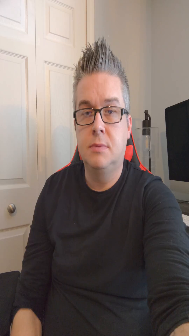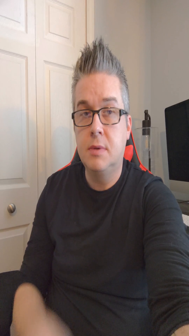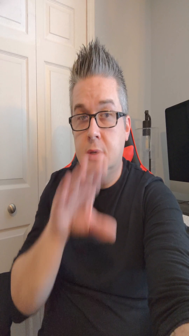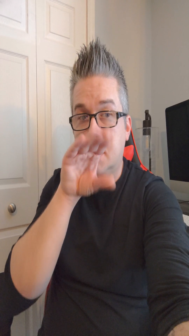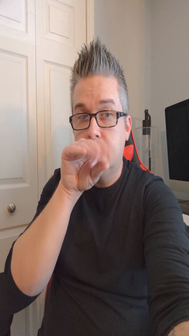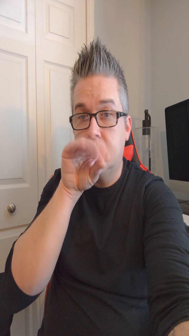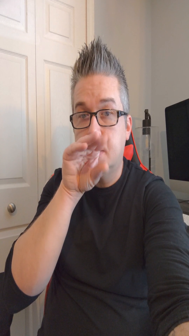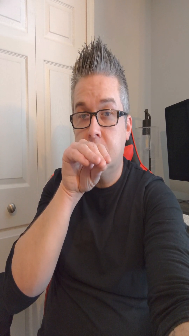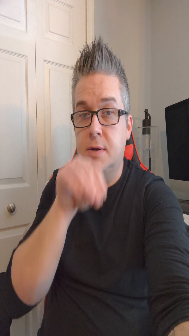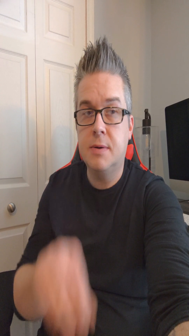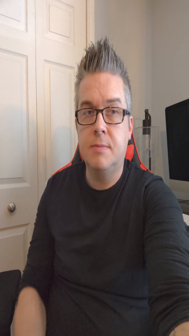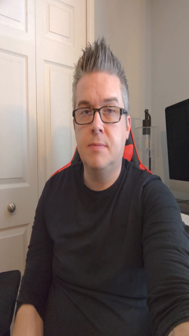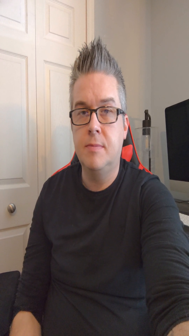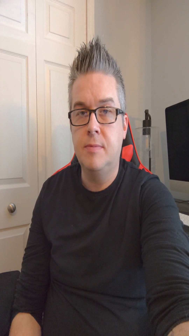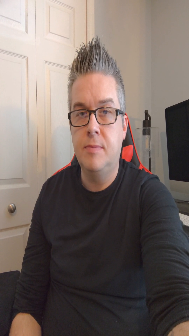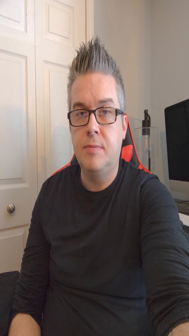goose